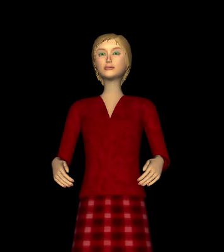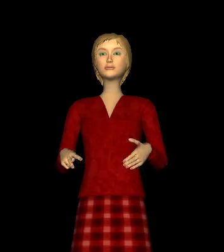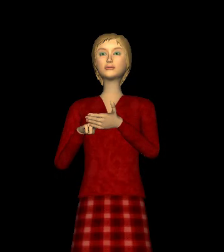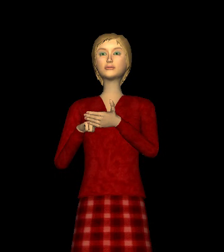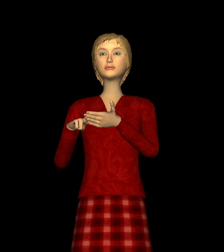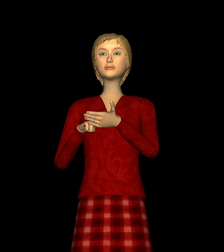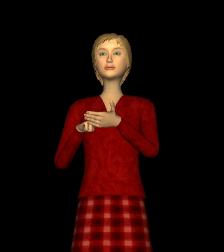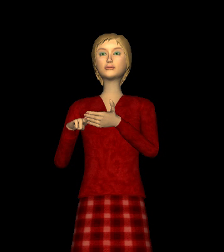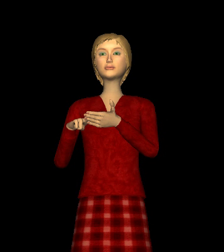يقرأ